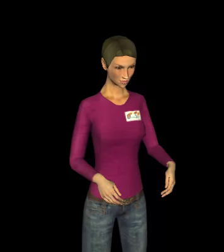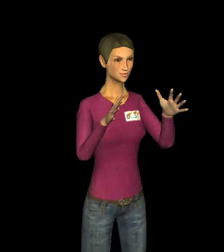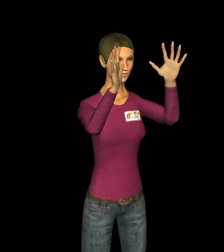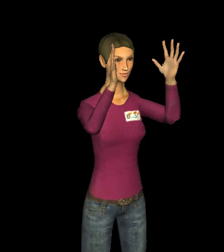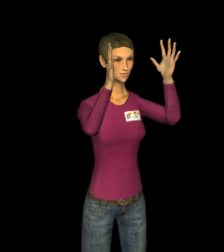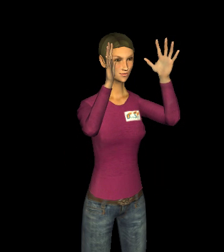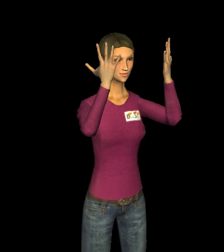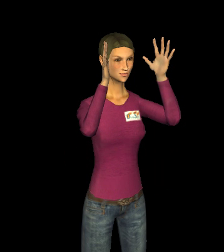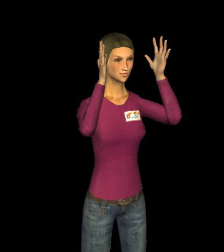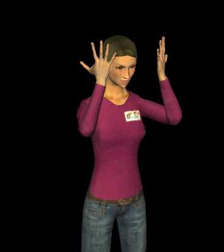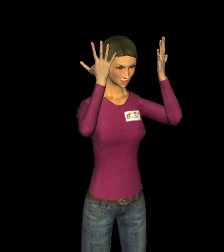غابة